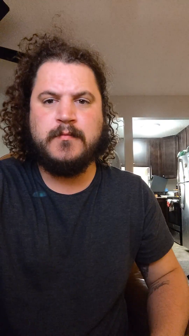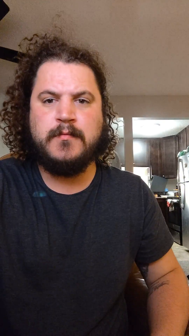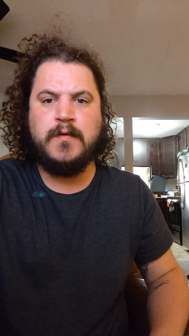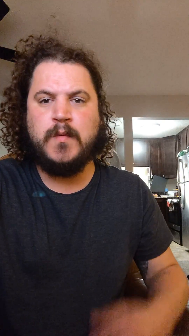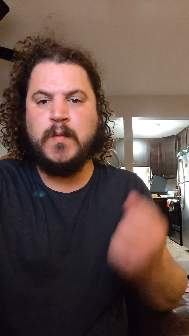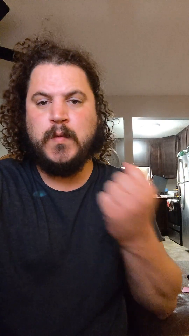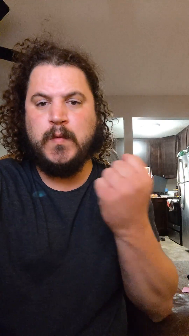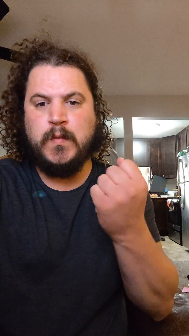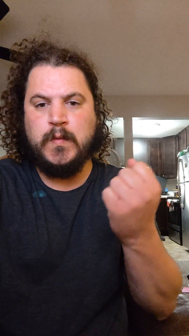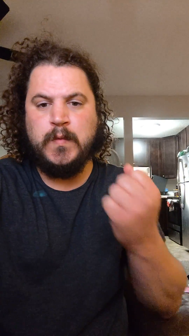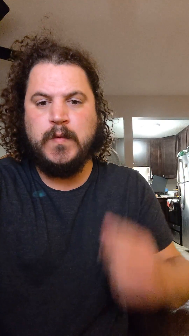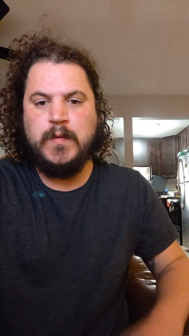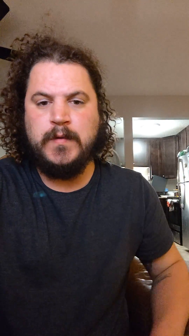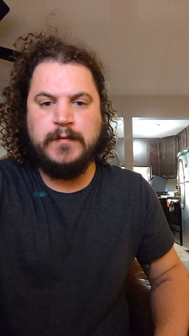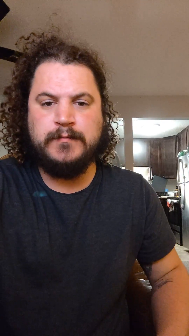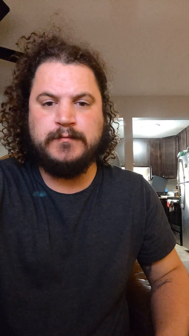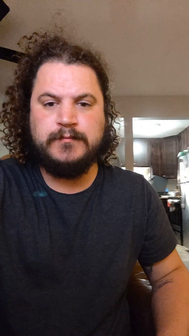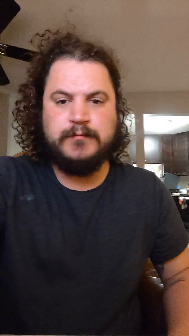hold